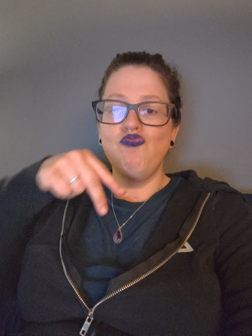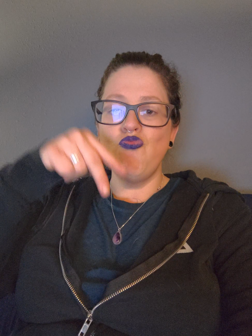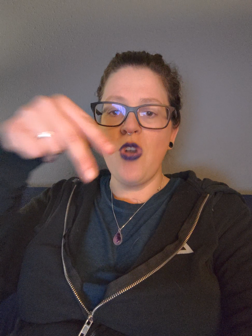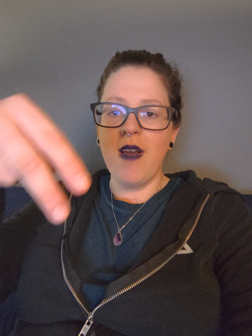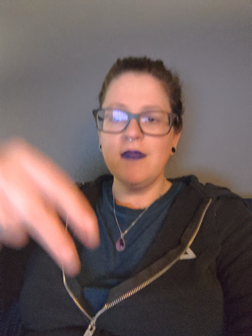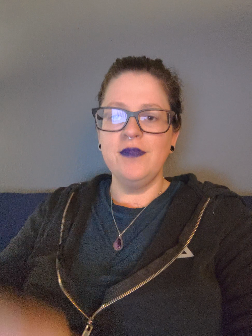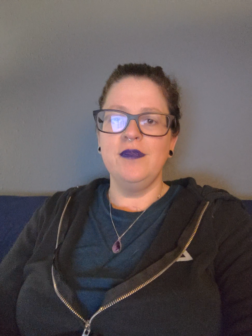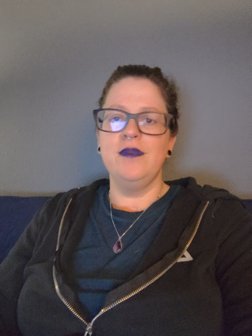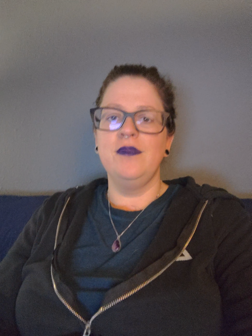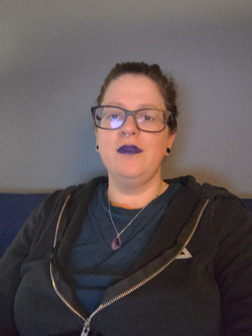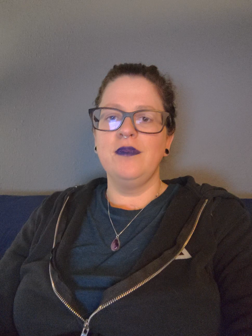ride